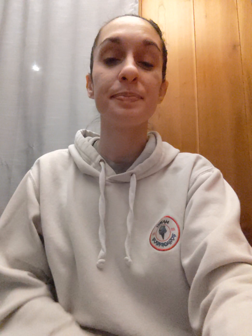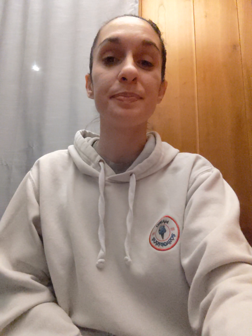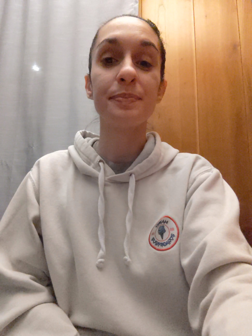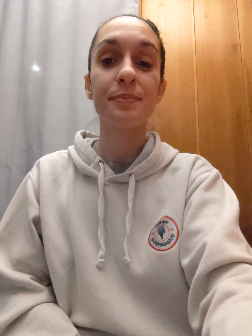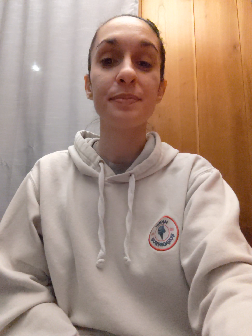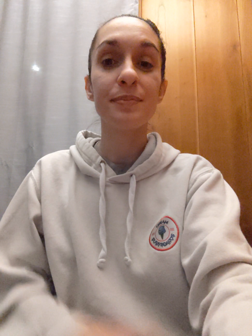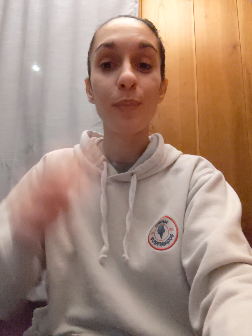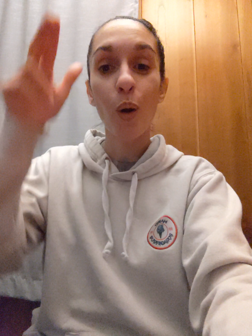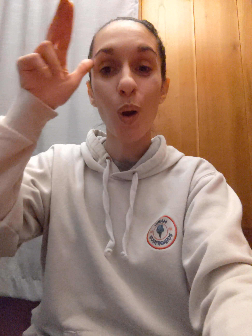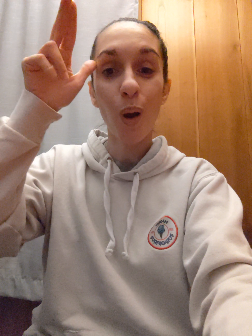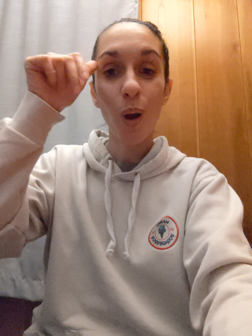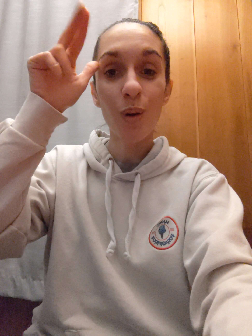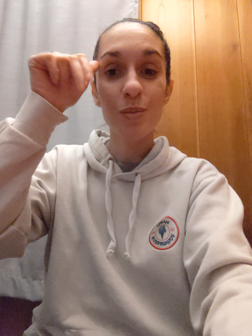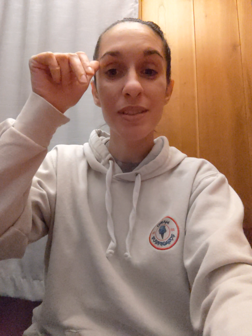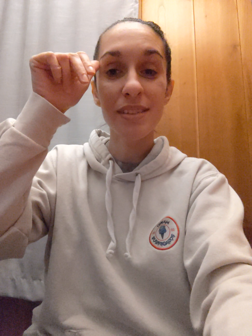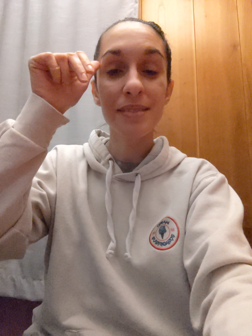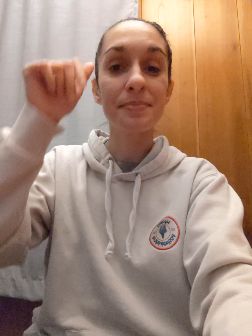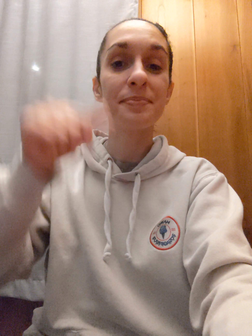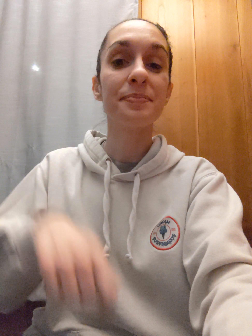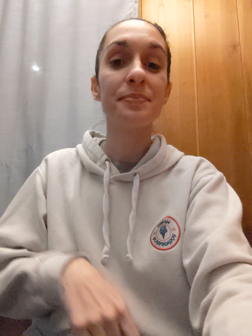horse